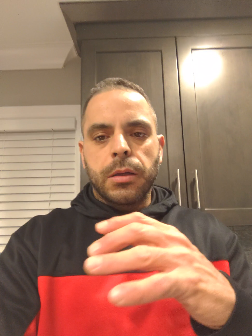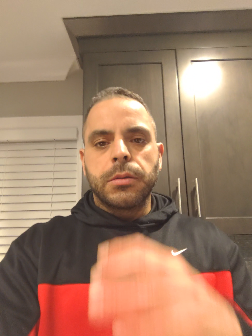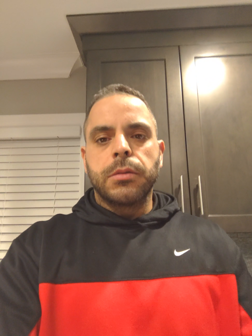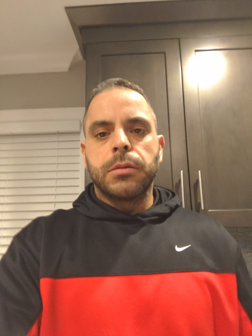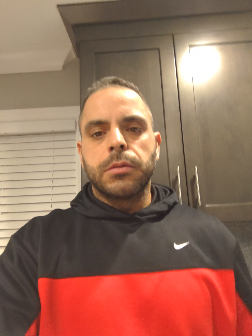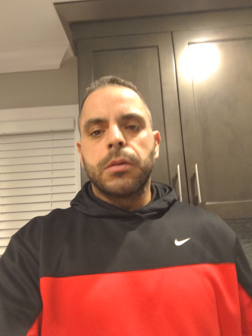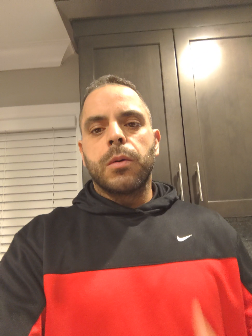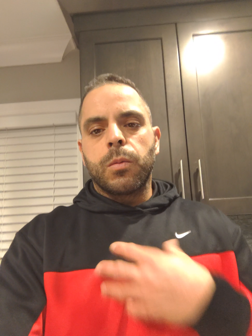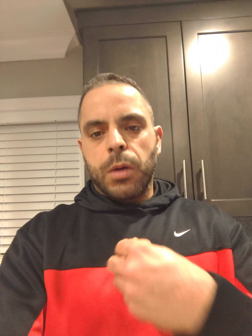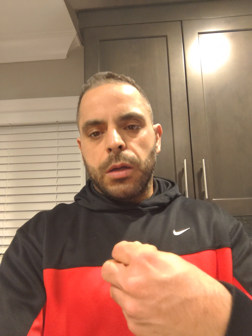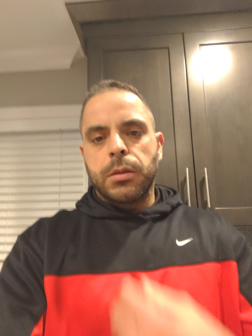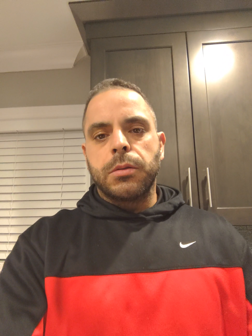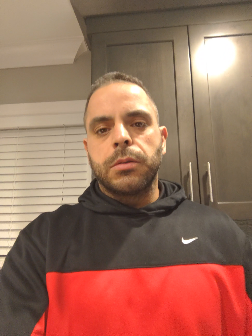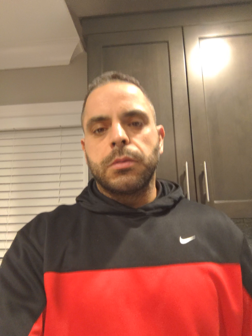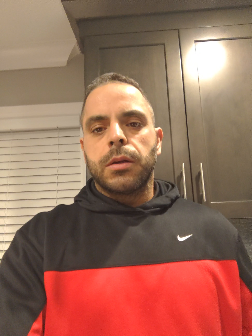white